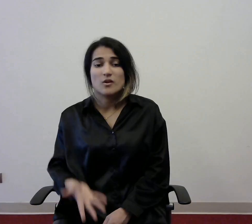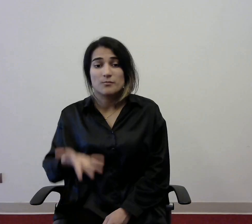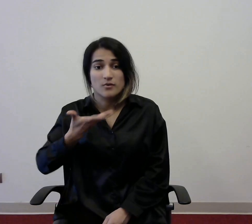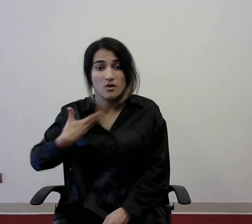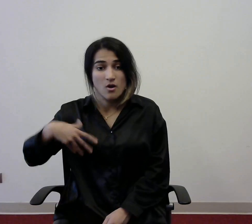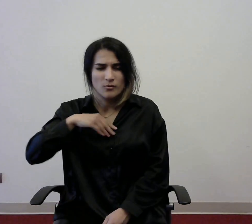biz